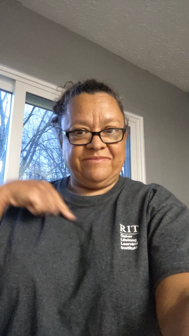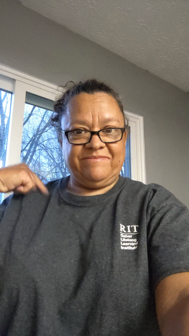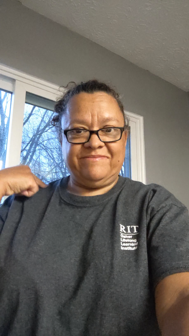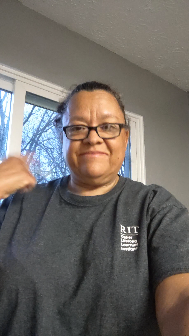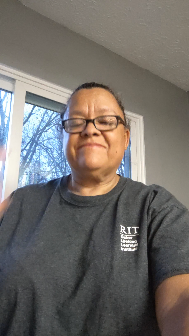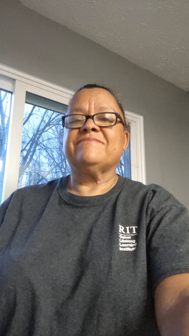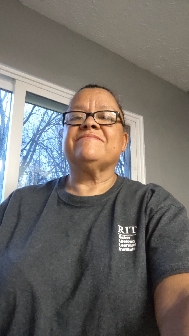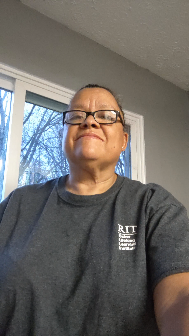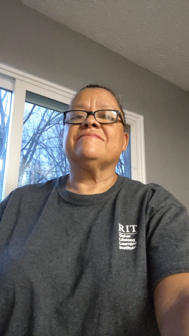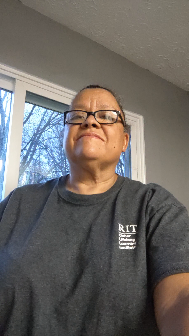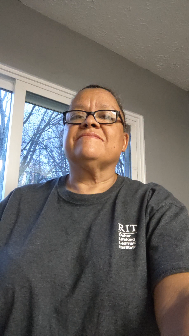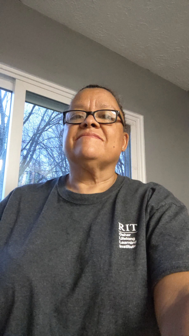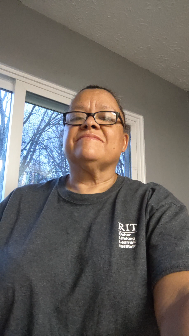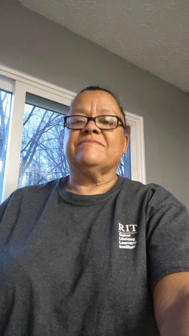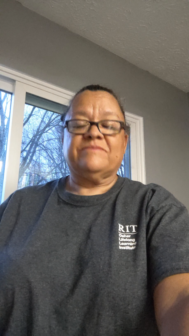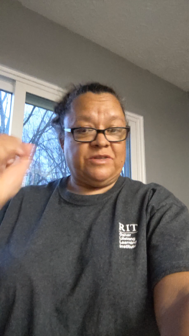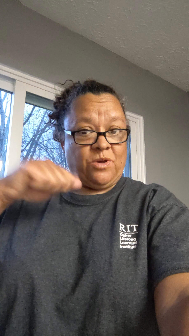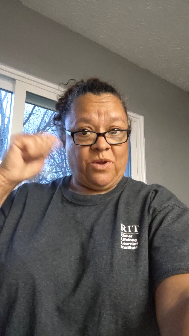rock